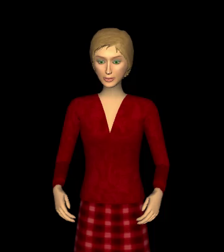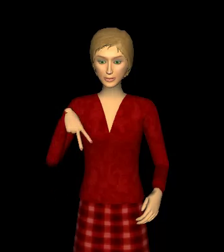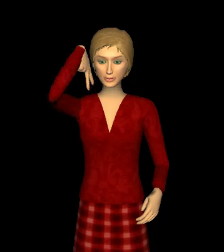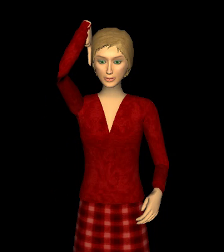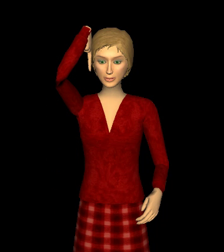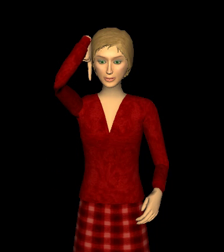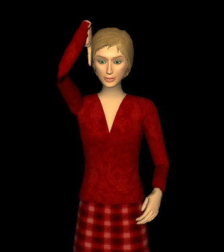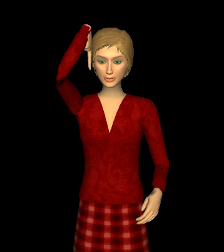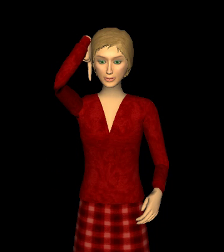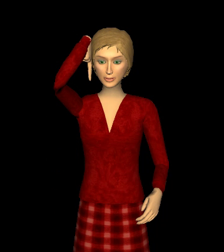كرز